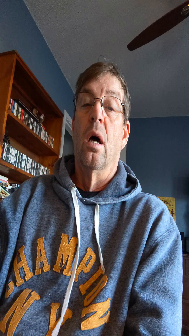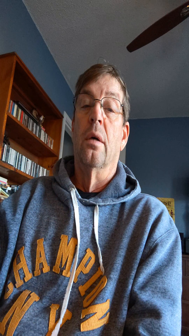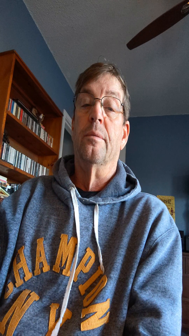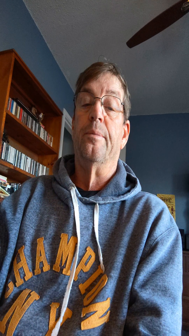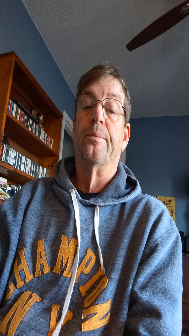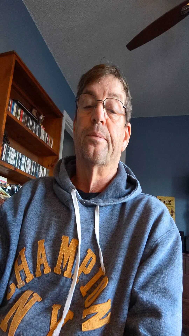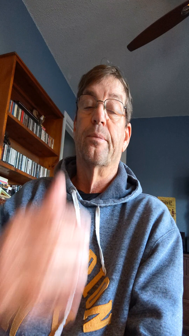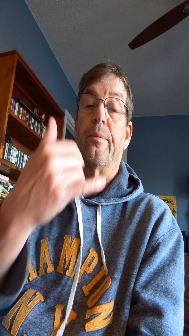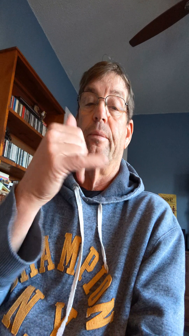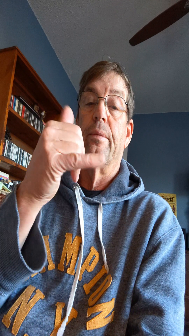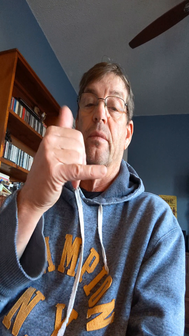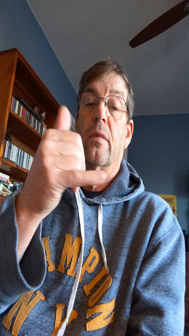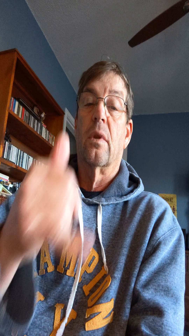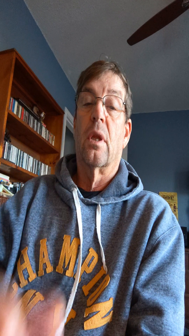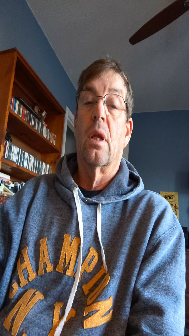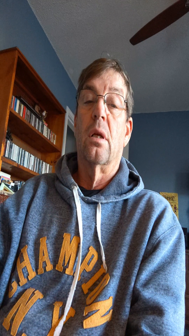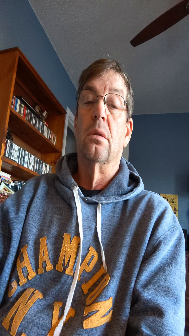yellow